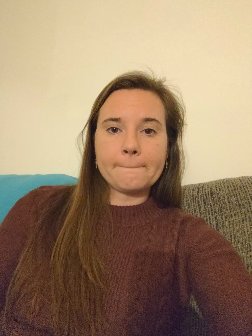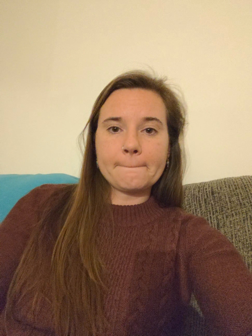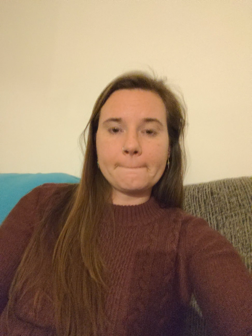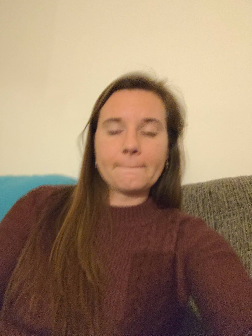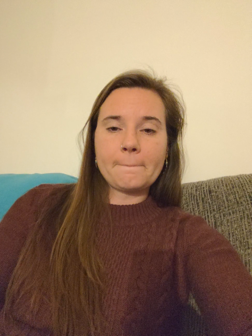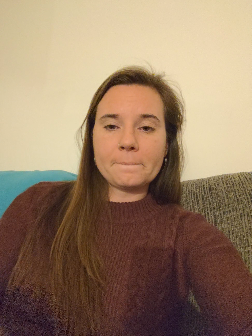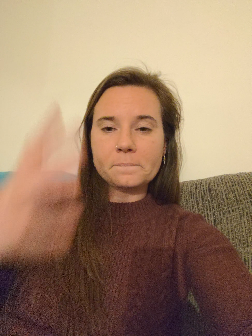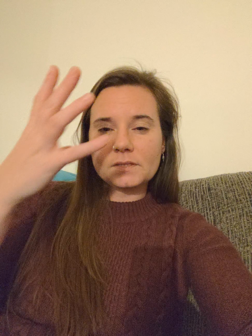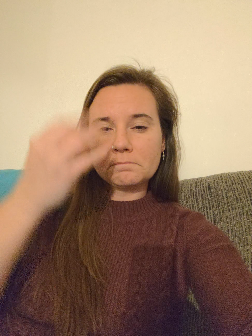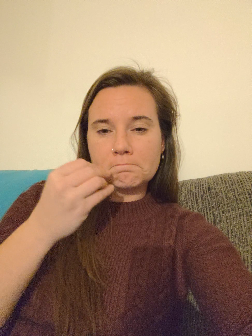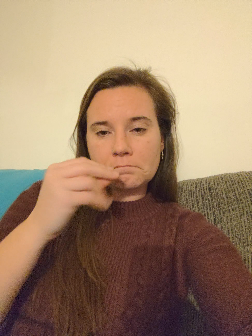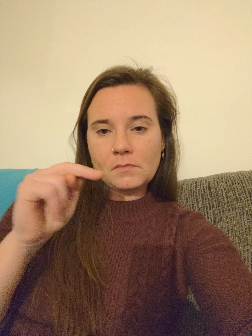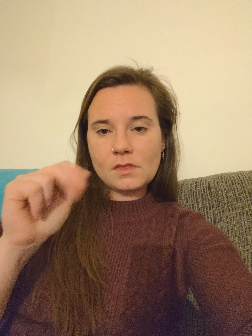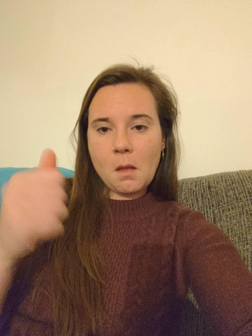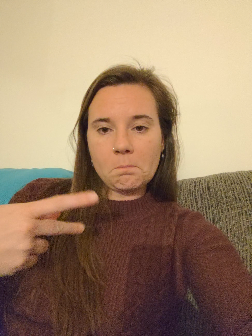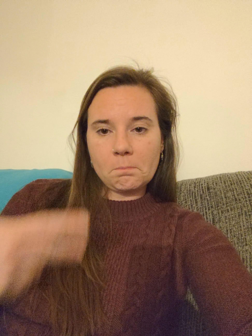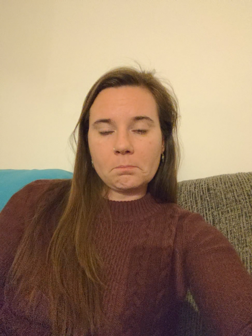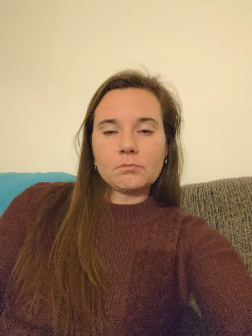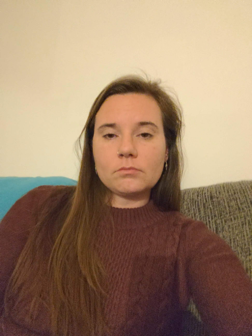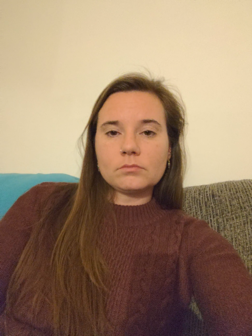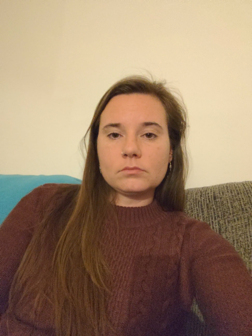nap